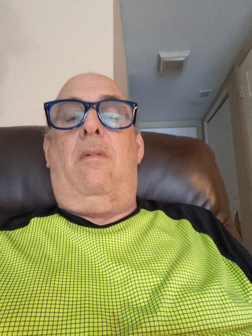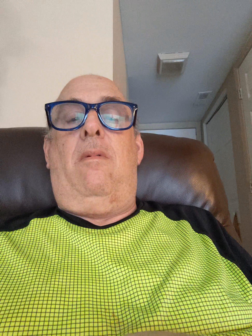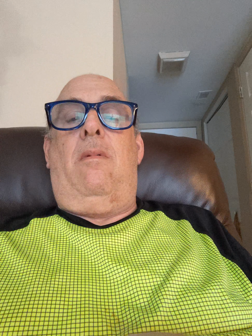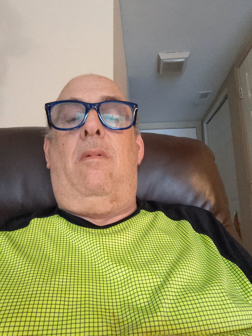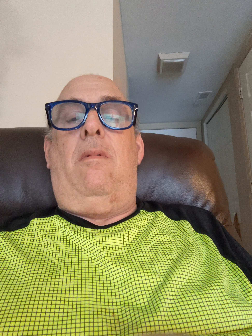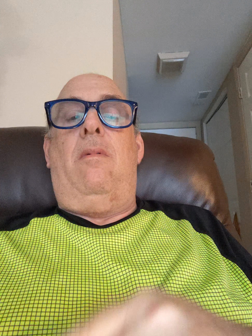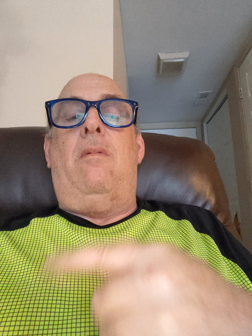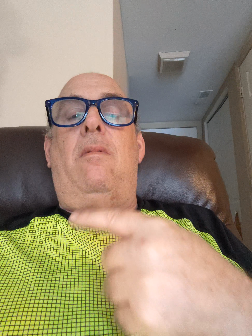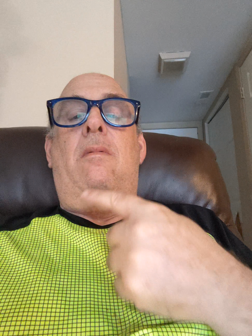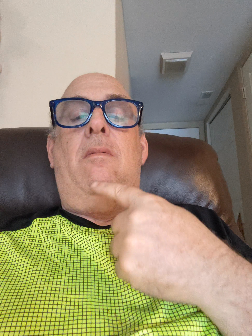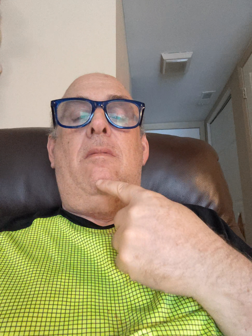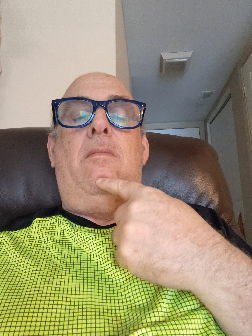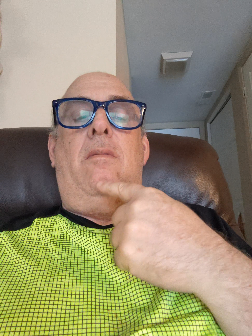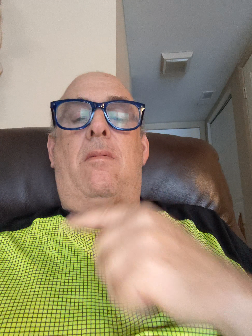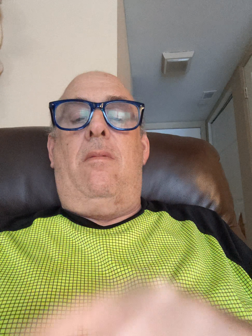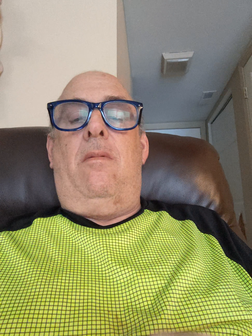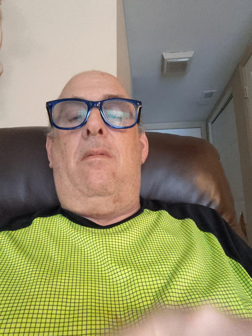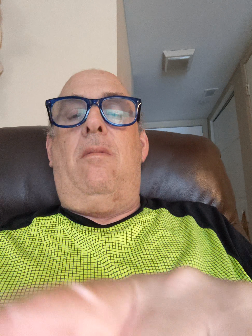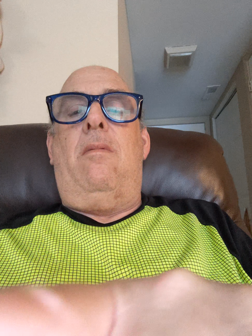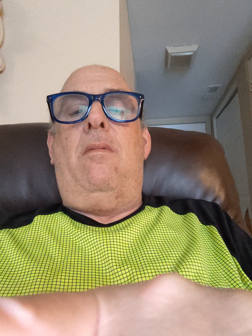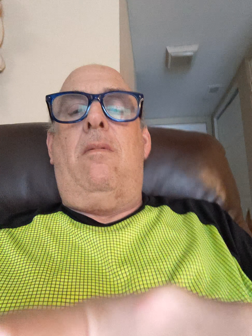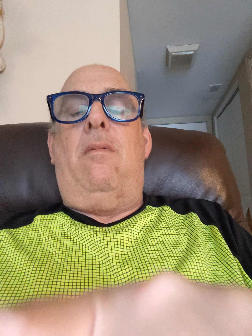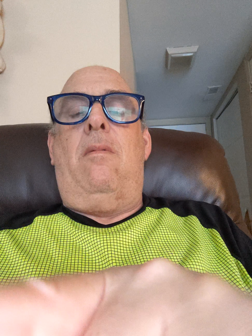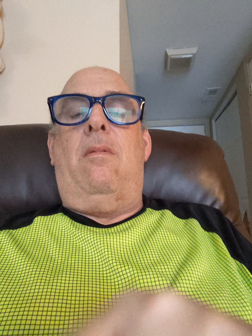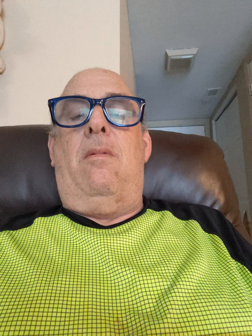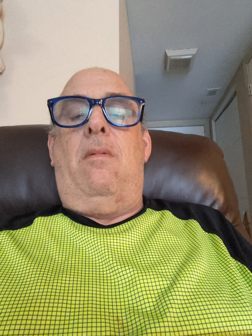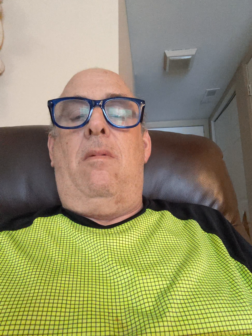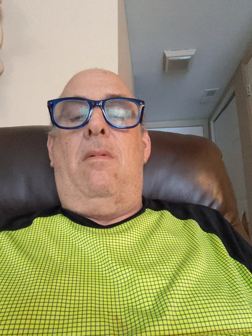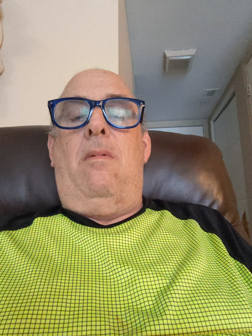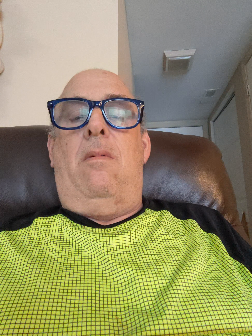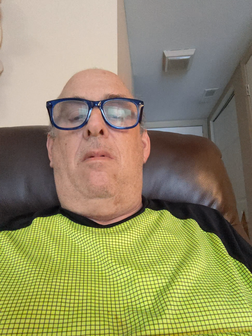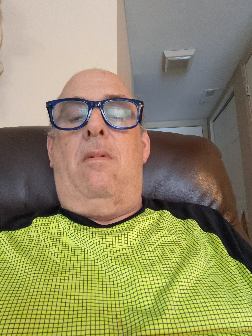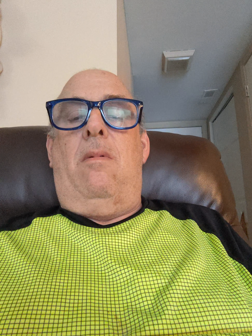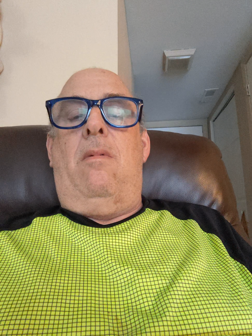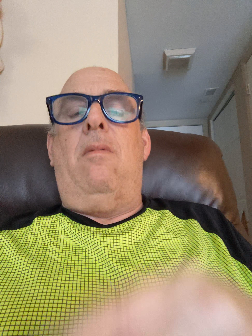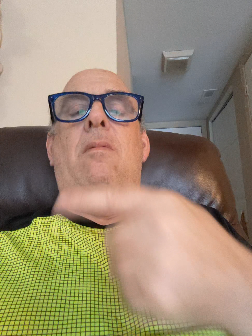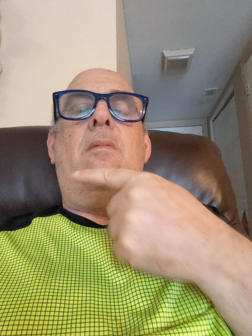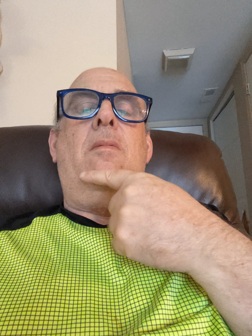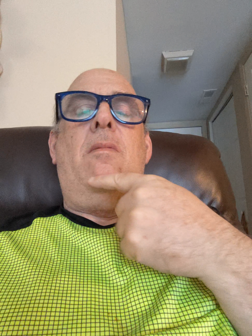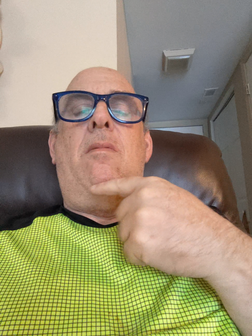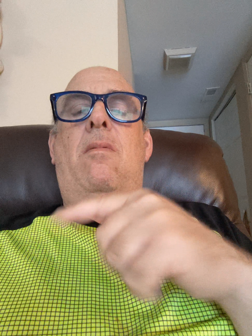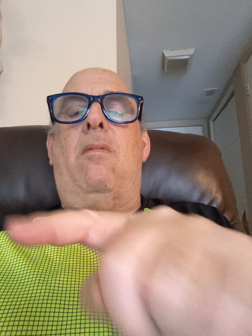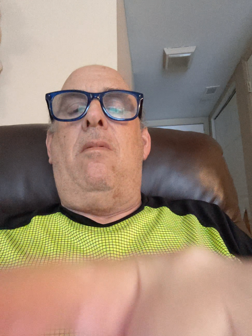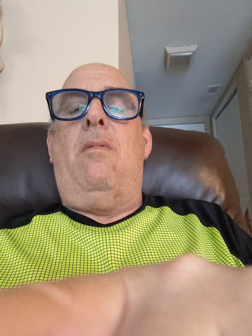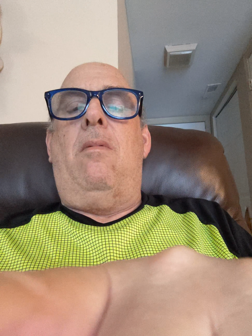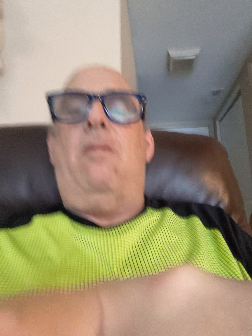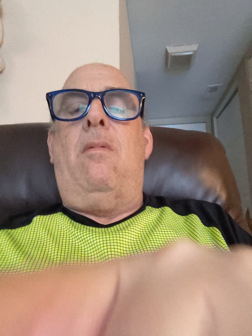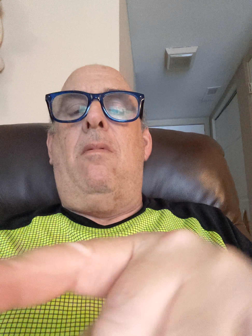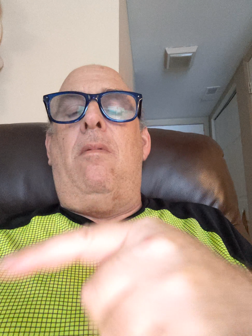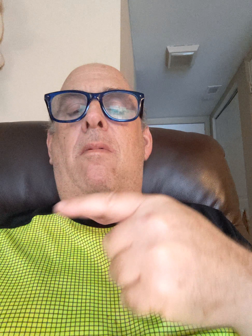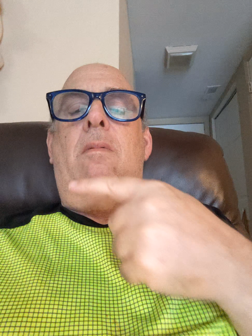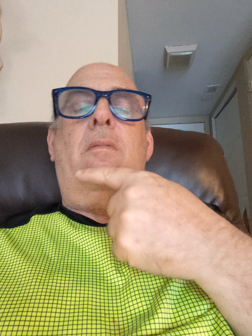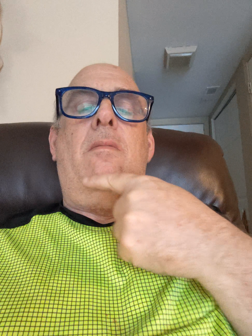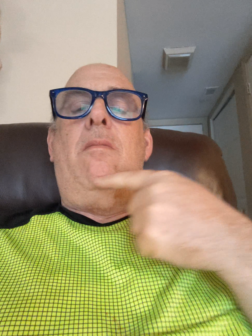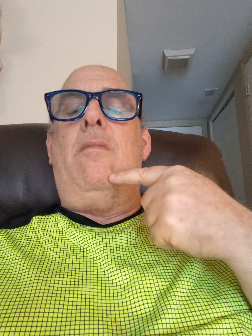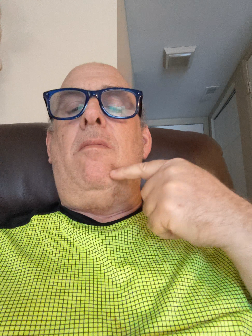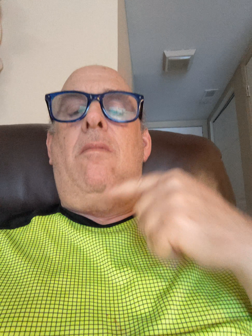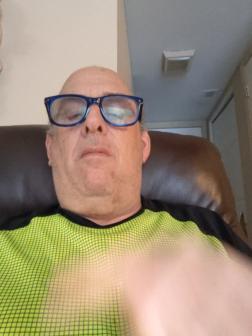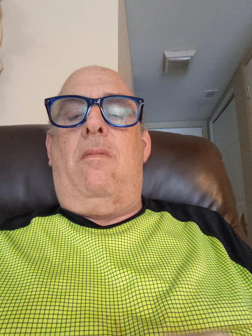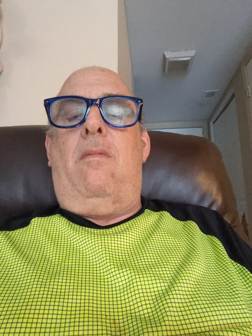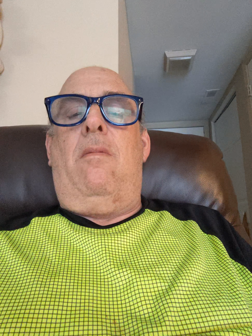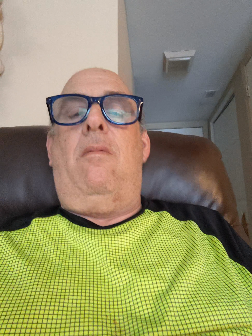chin